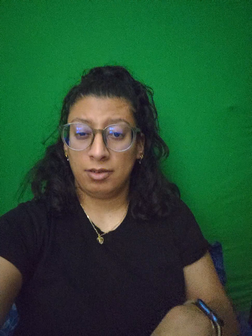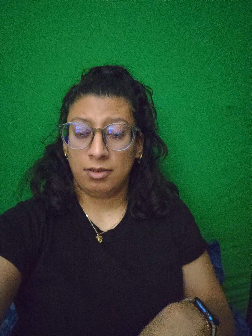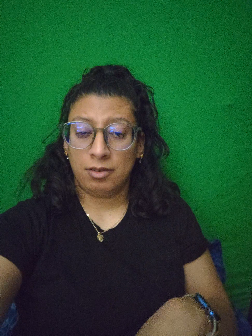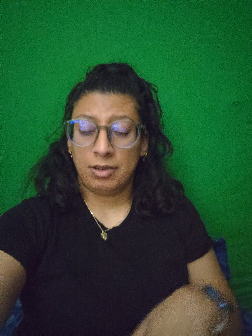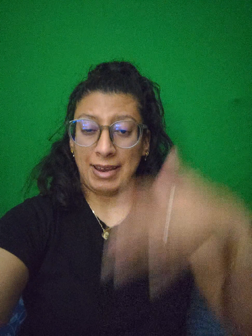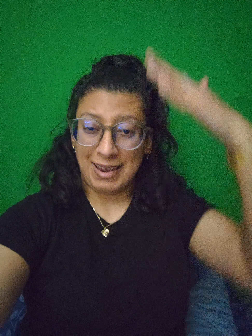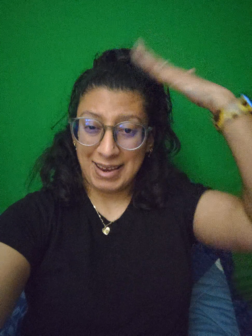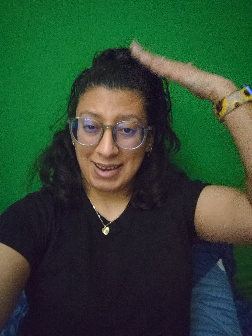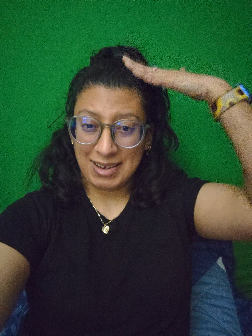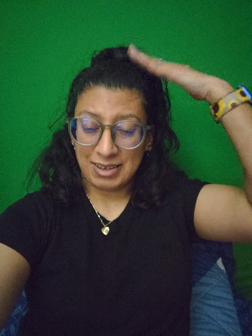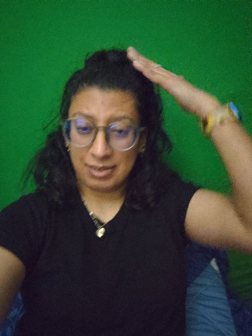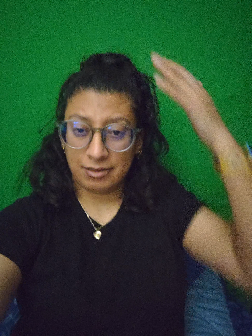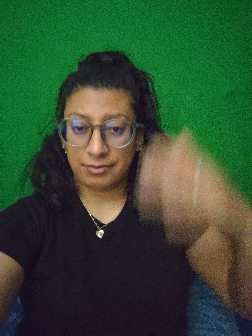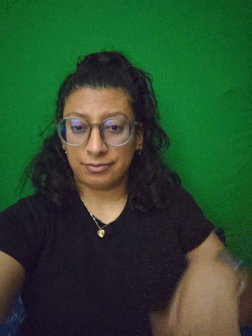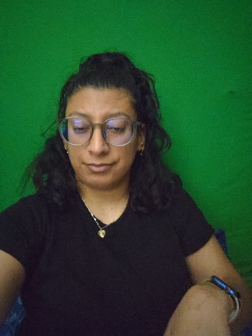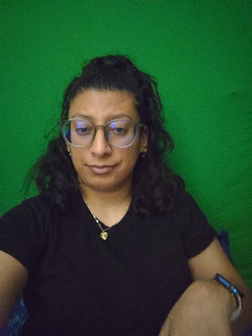hat